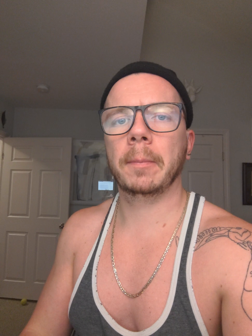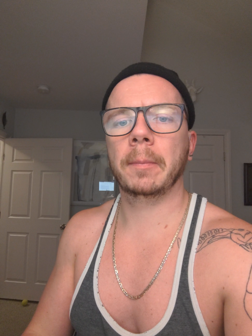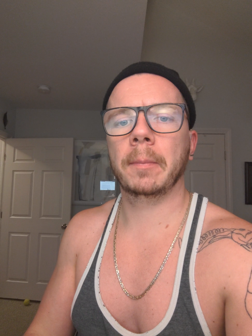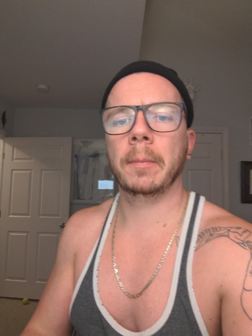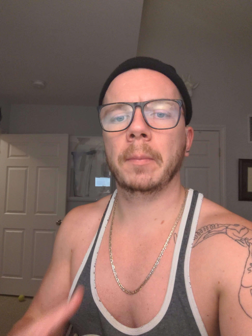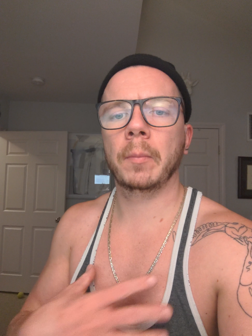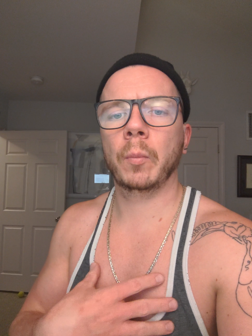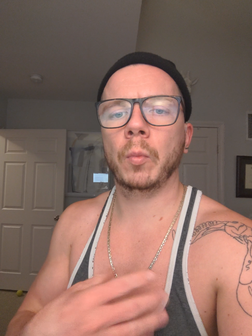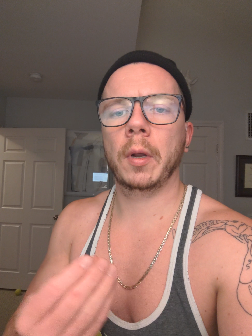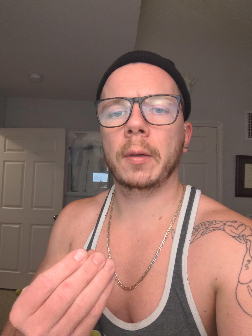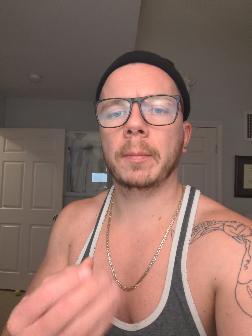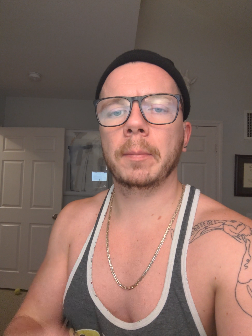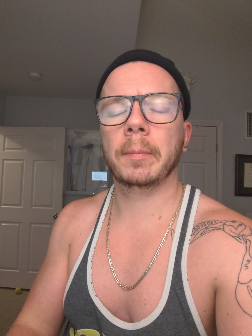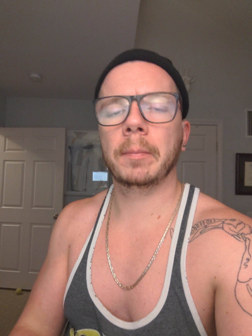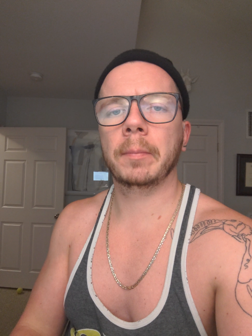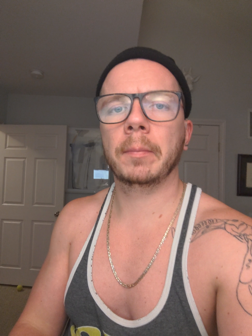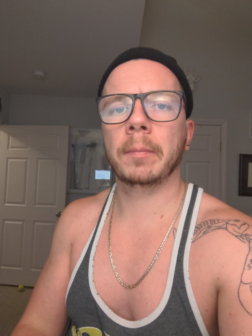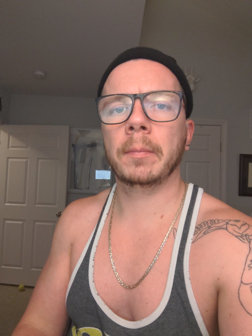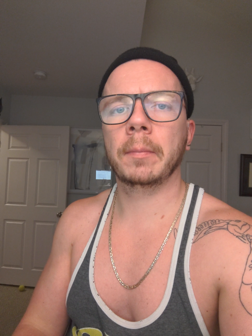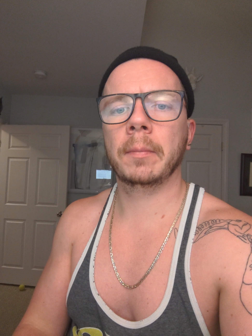white